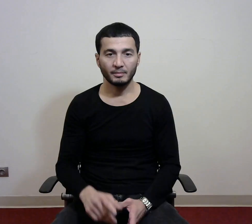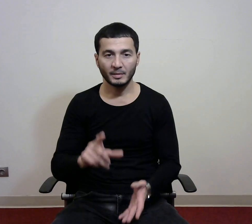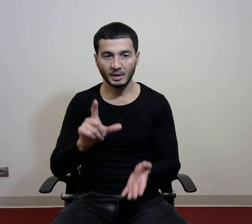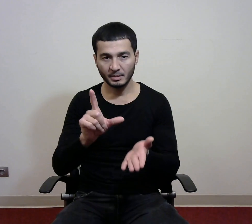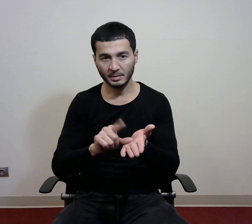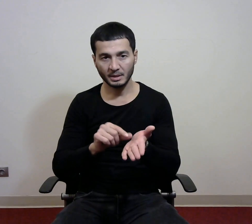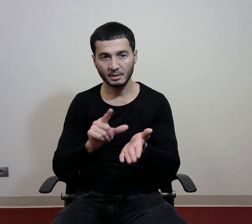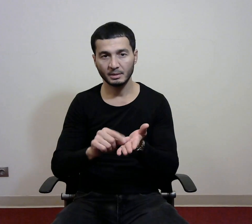pensiya